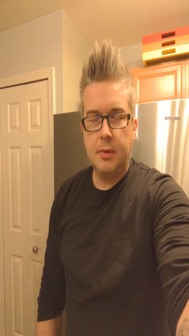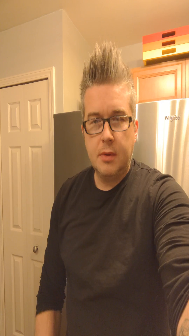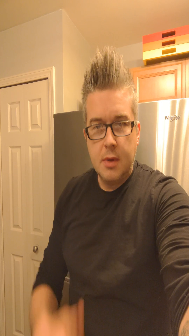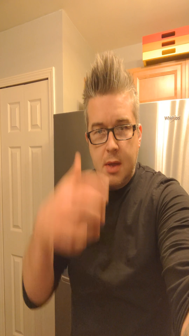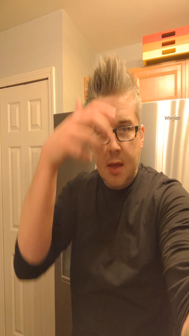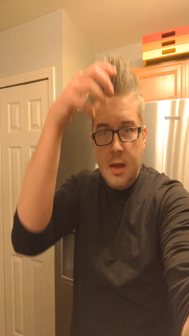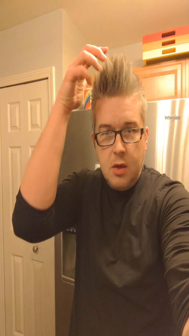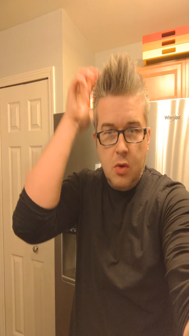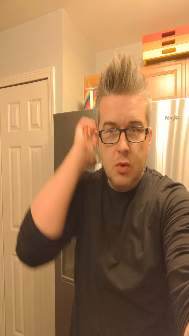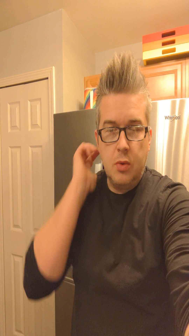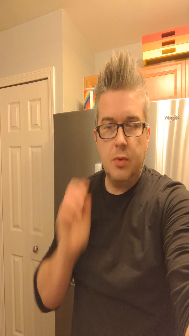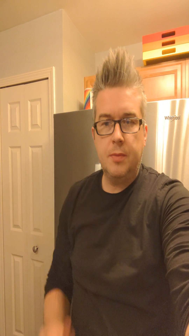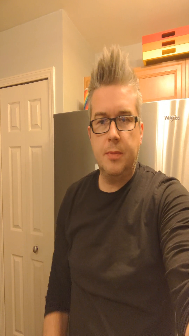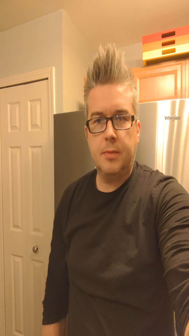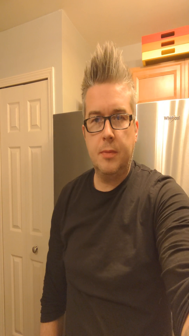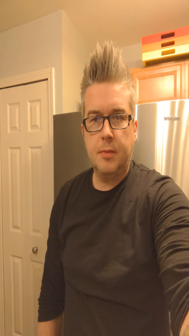lion